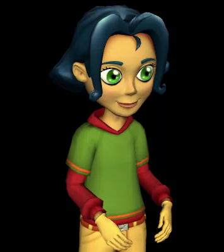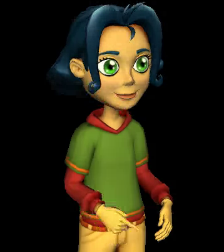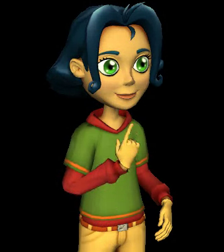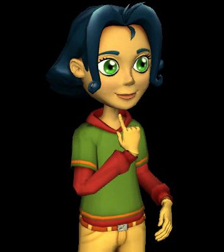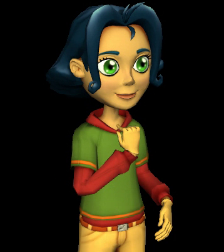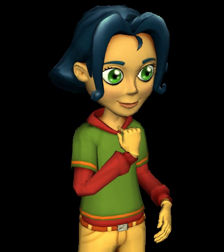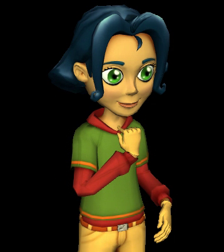يونيو